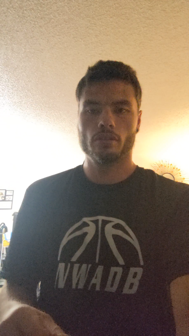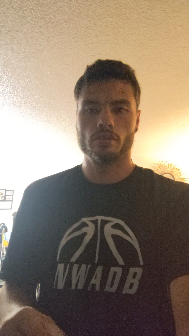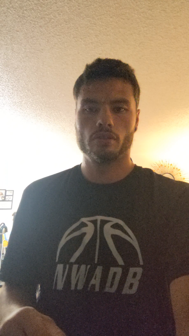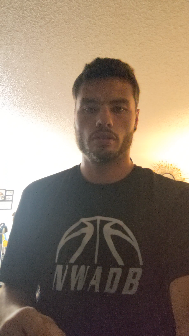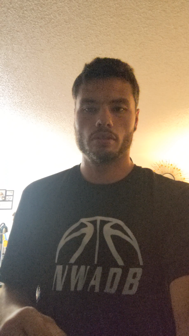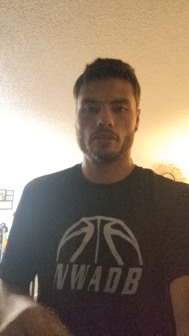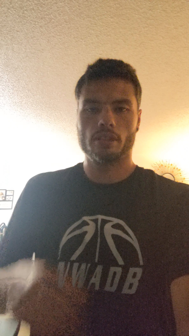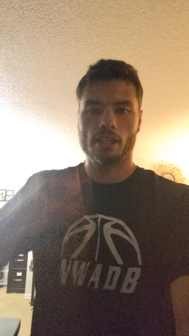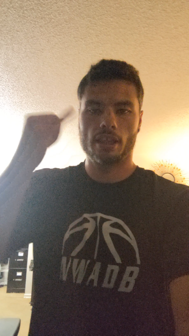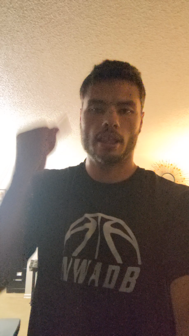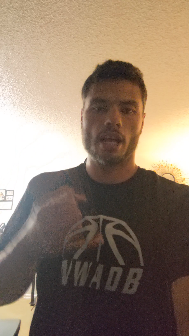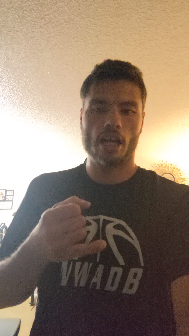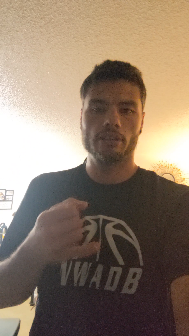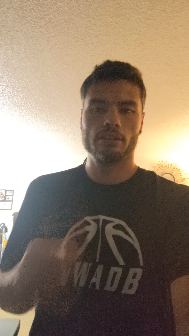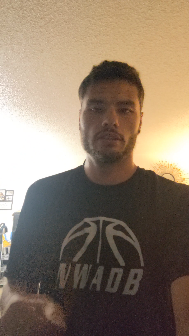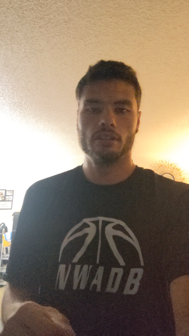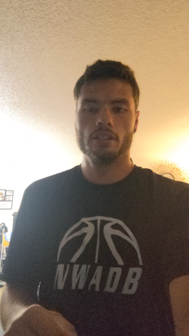last